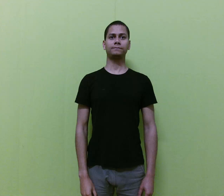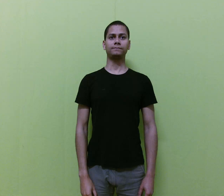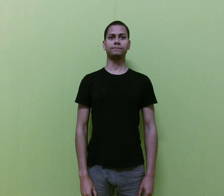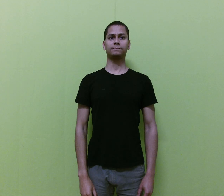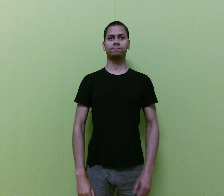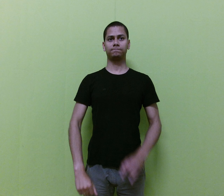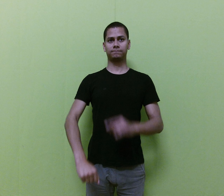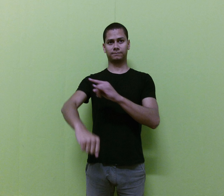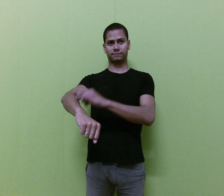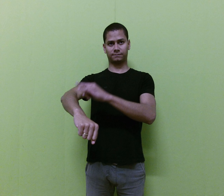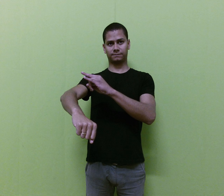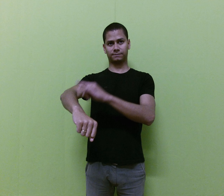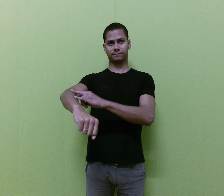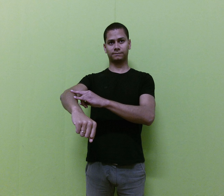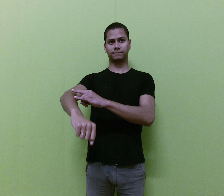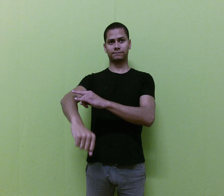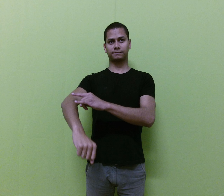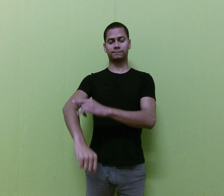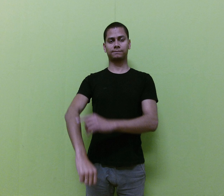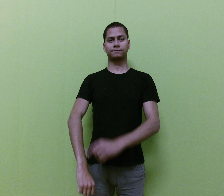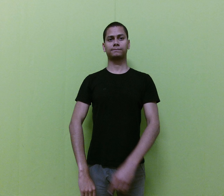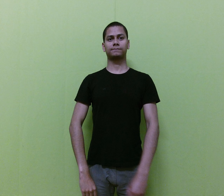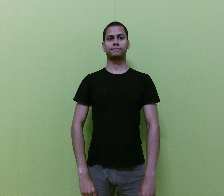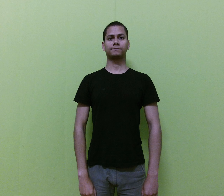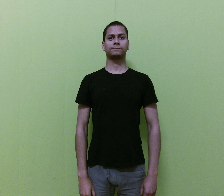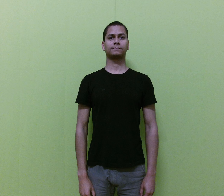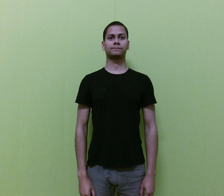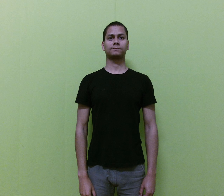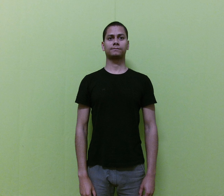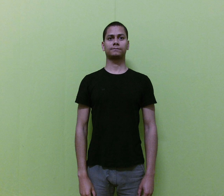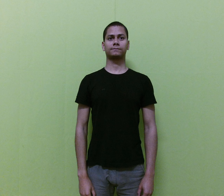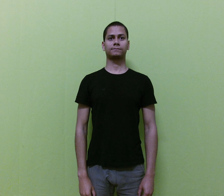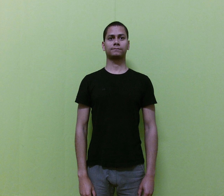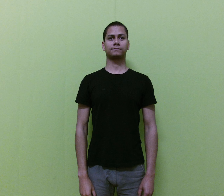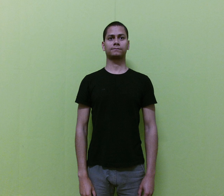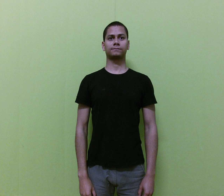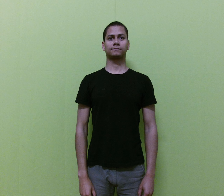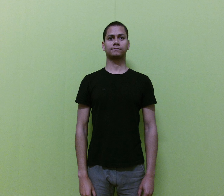banheiro